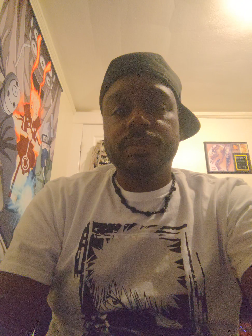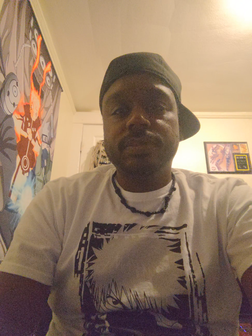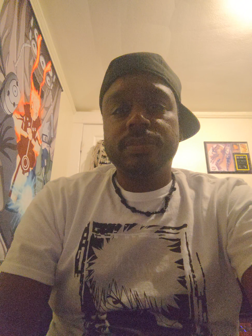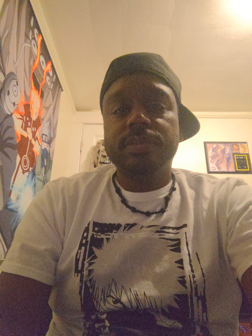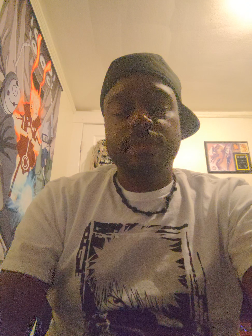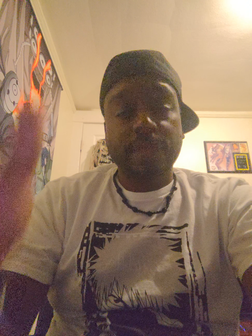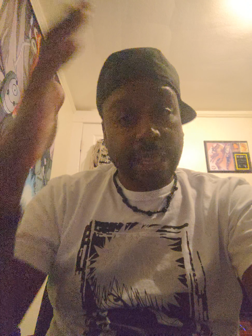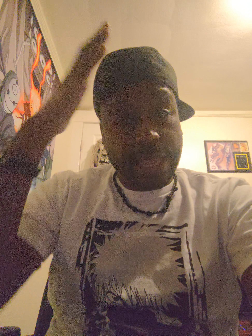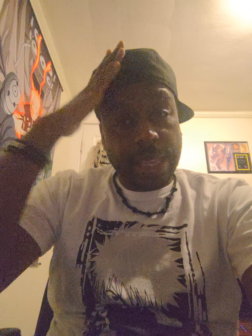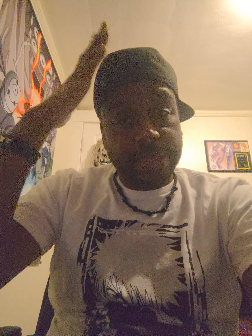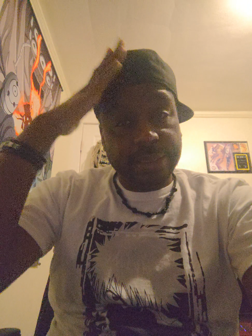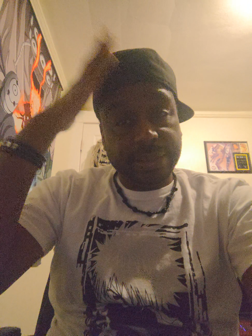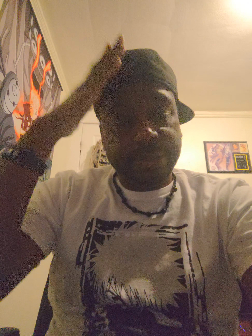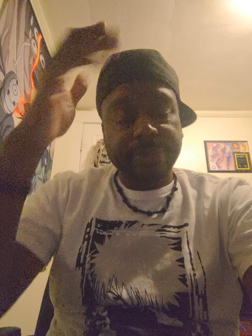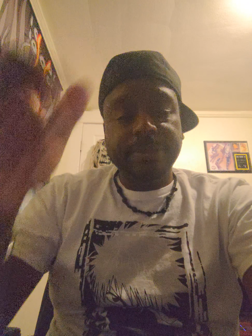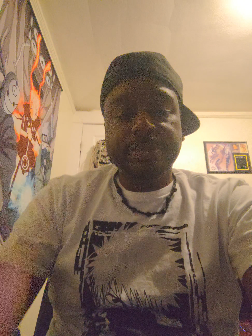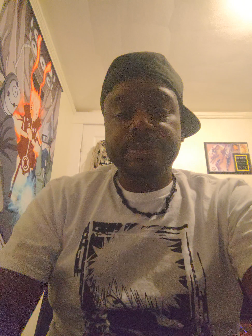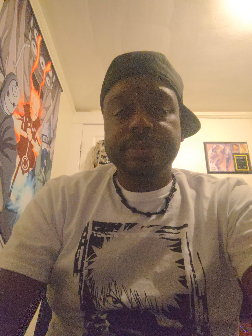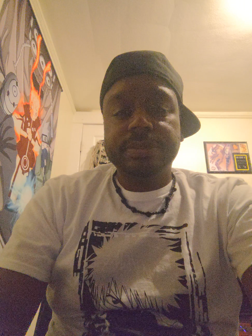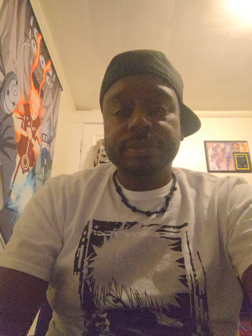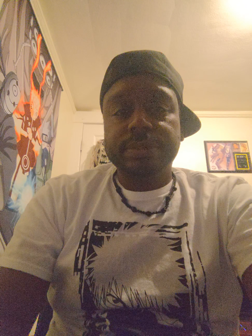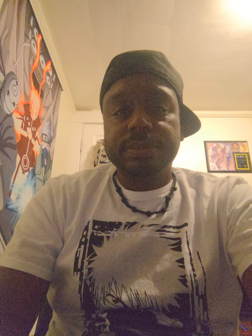hat